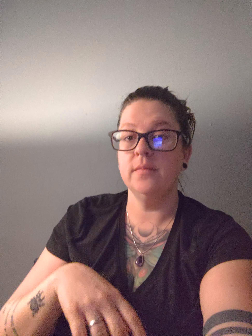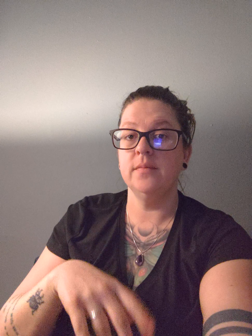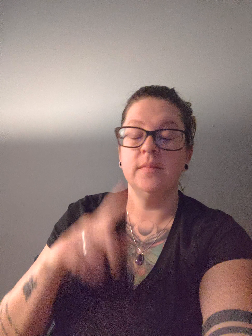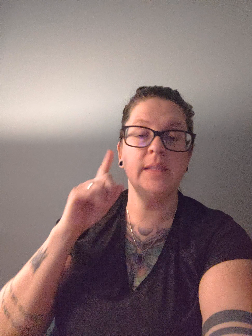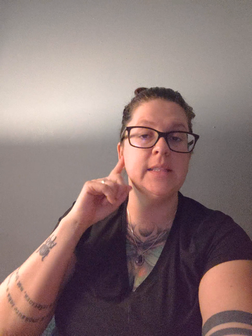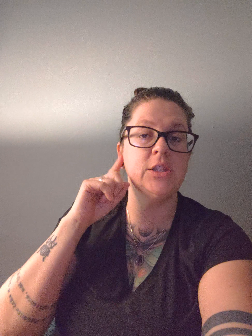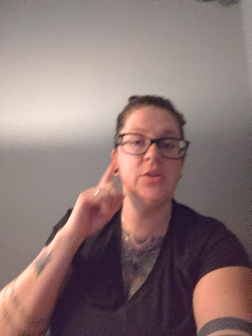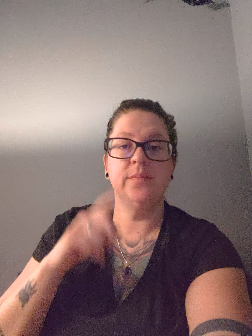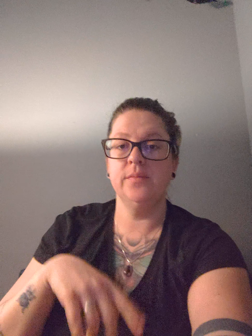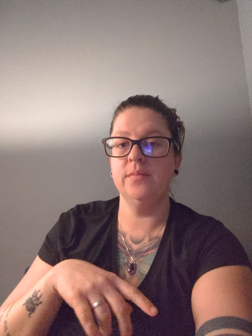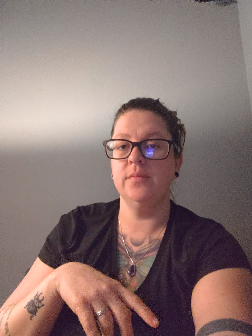hear